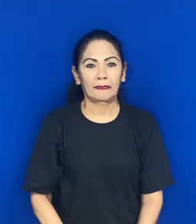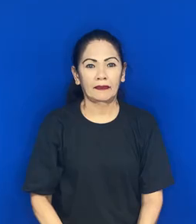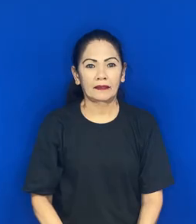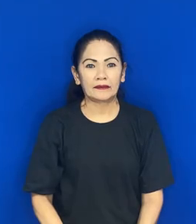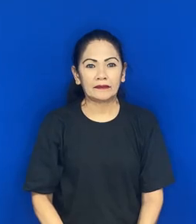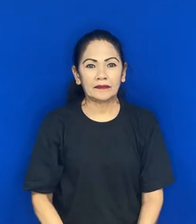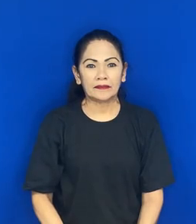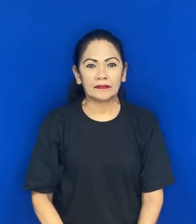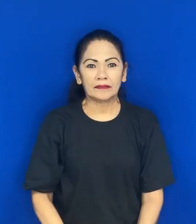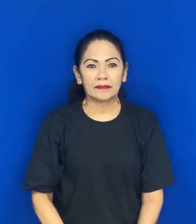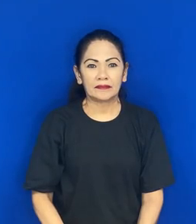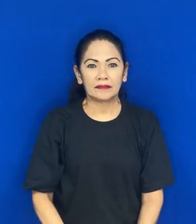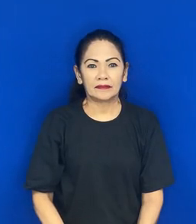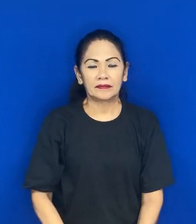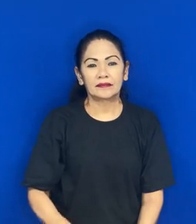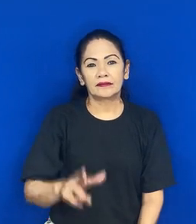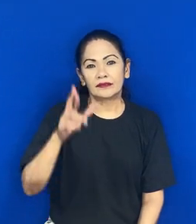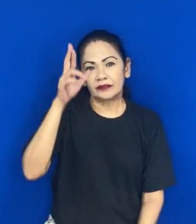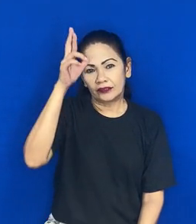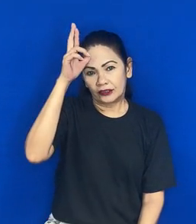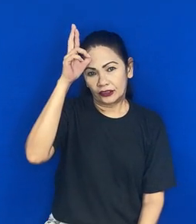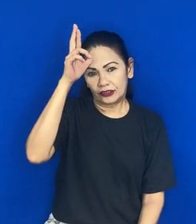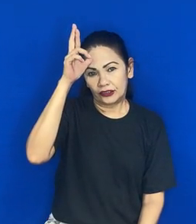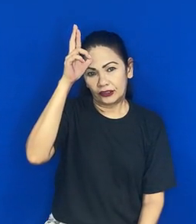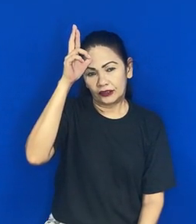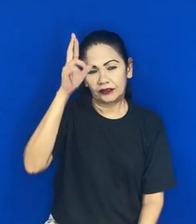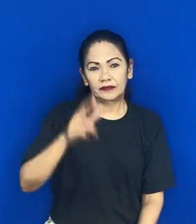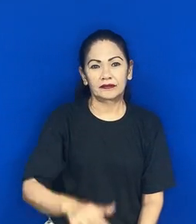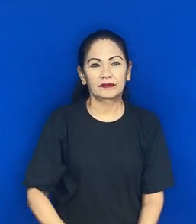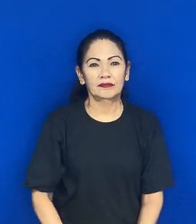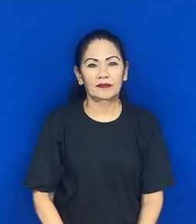chicken